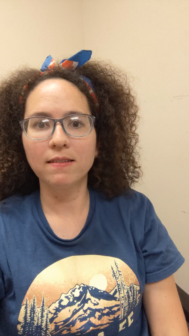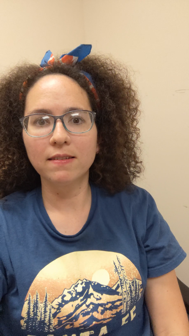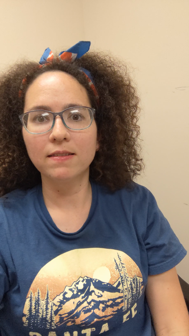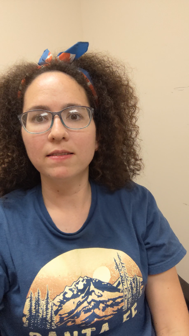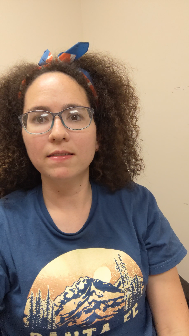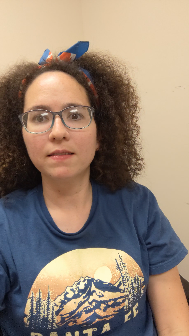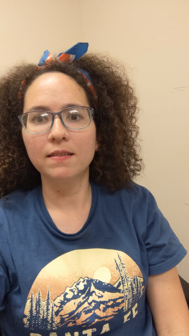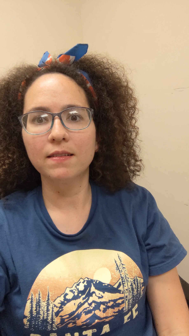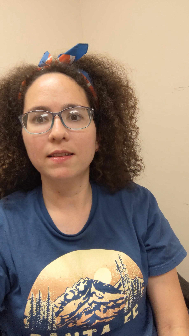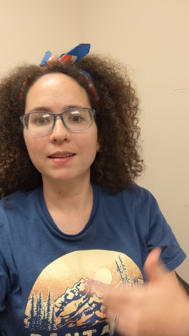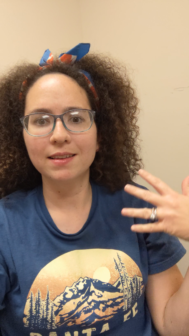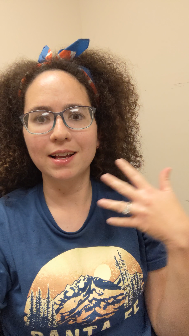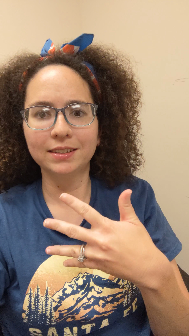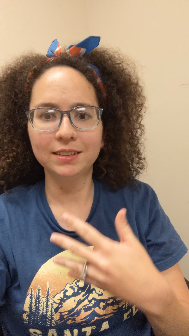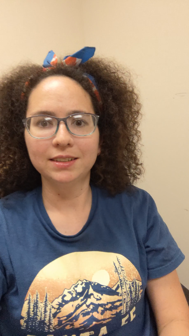scared